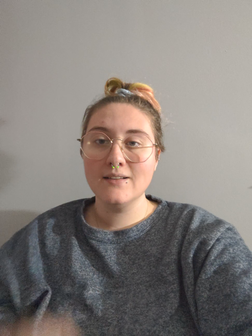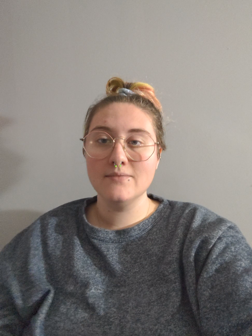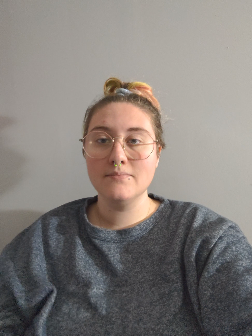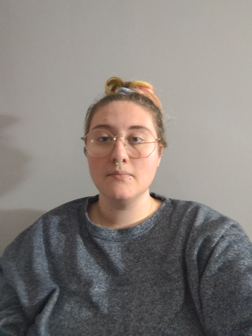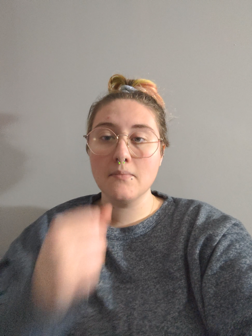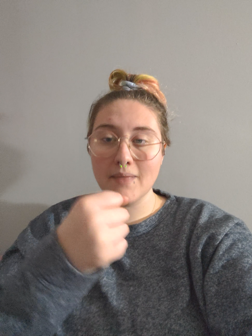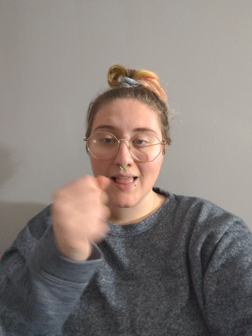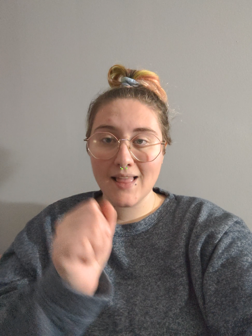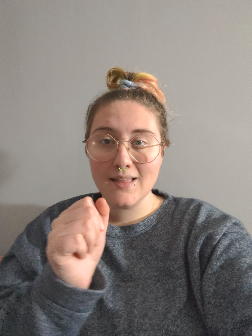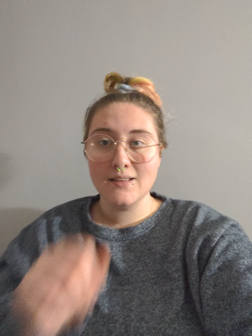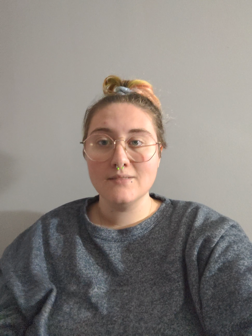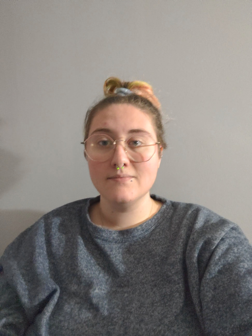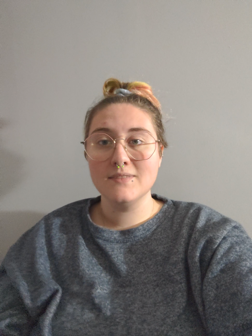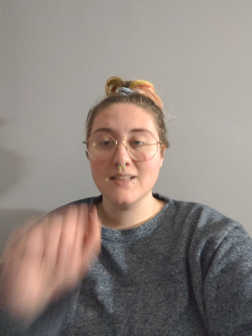make